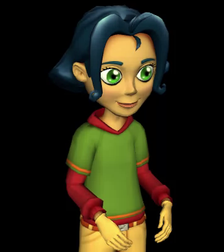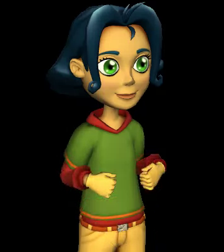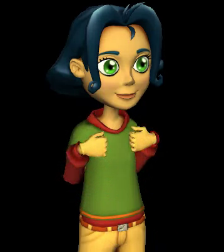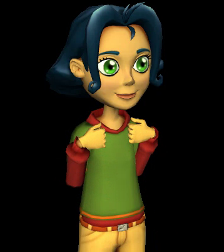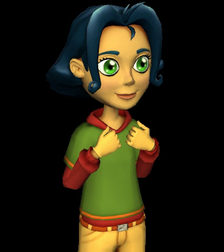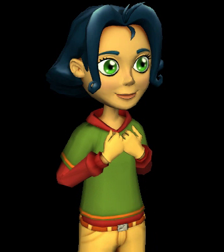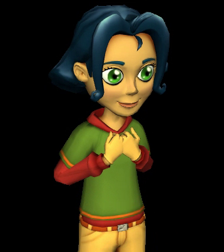معطف